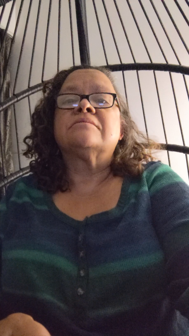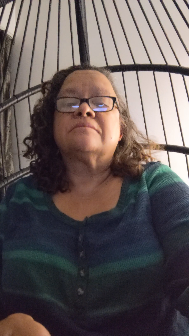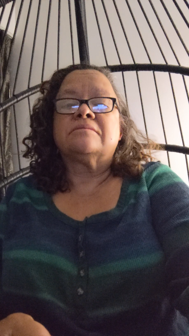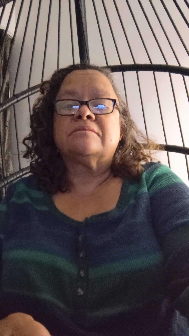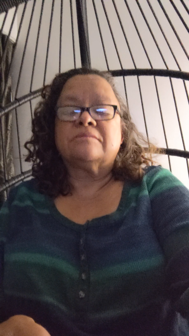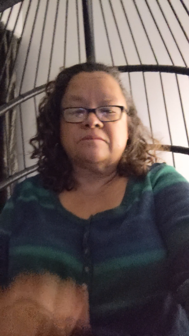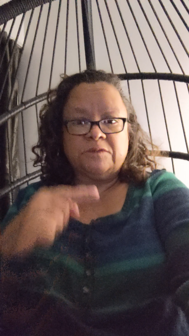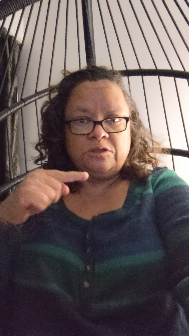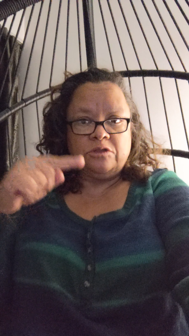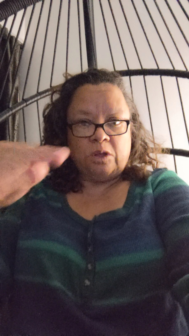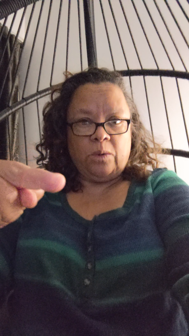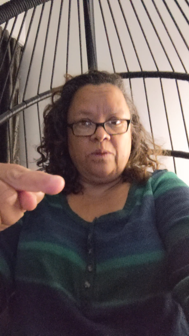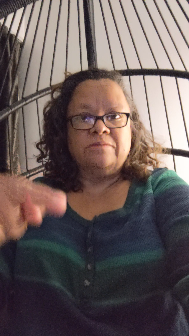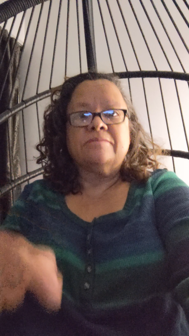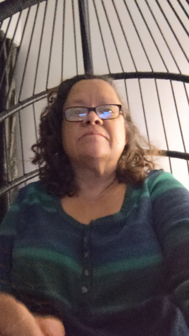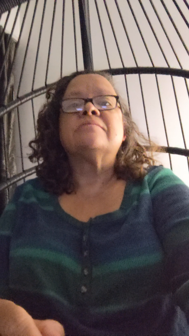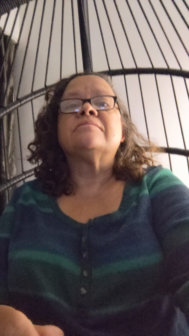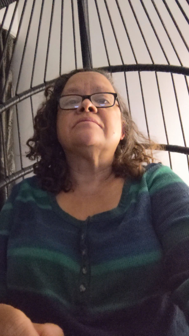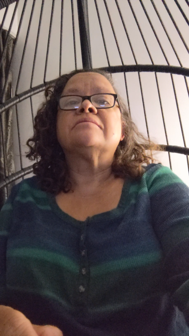show